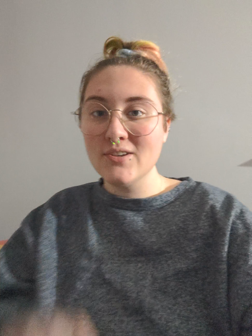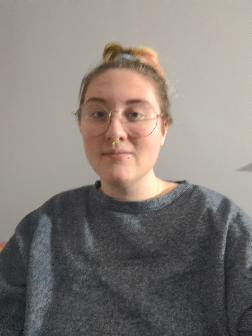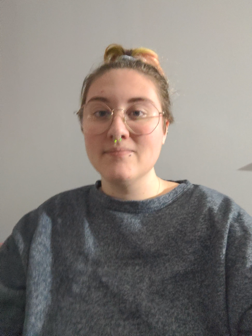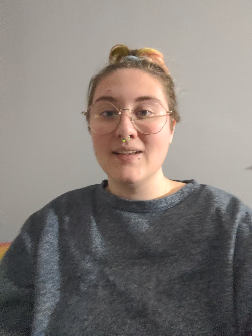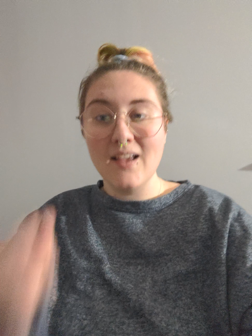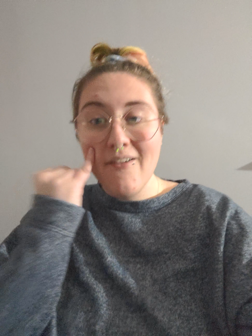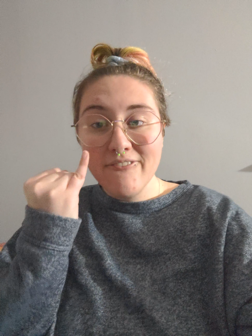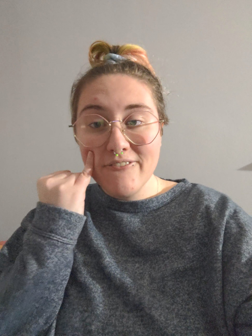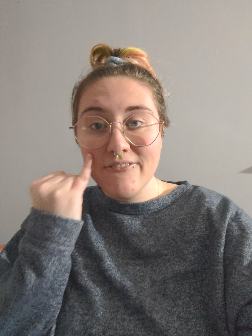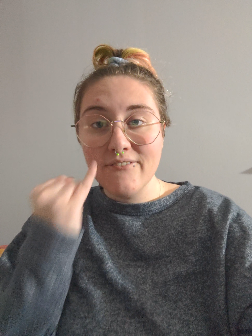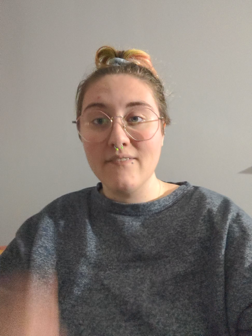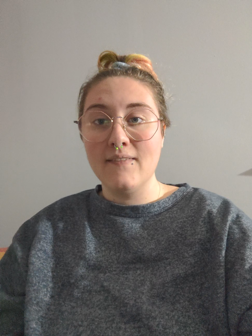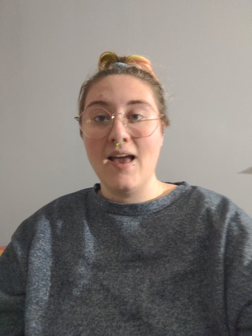if